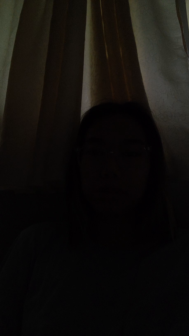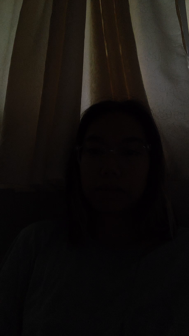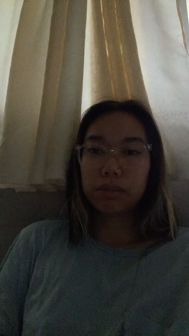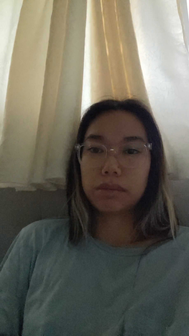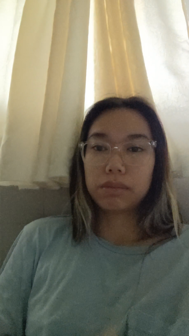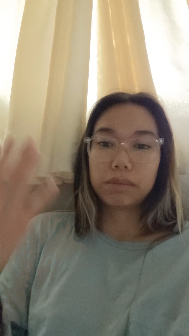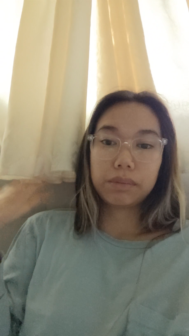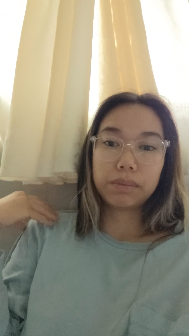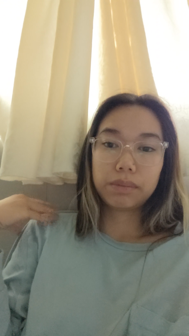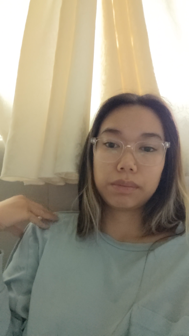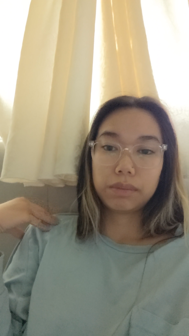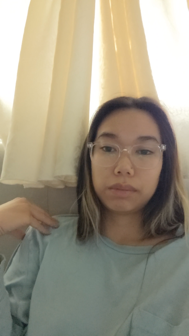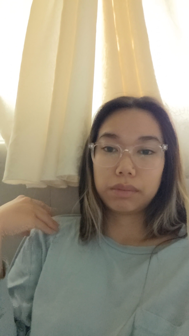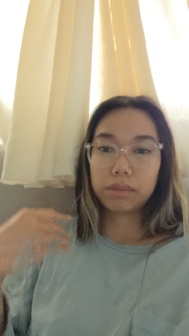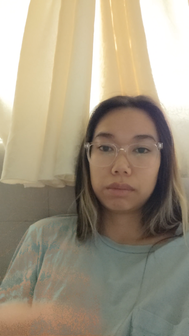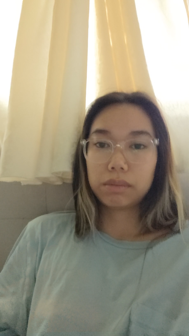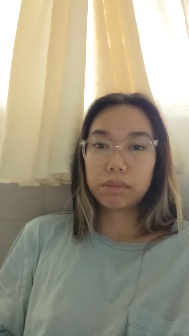shoulder